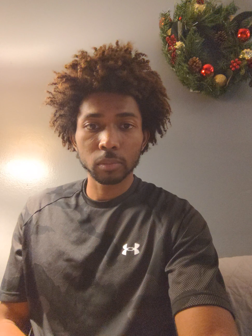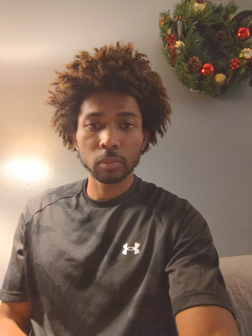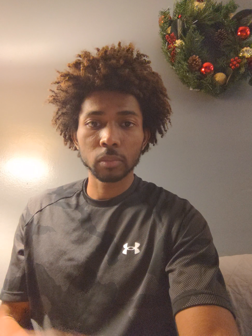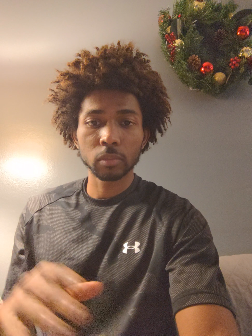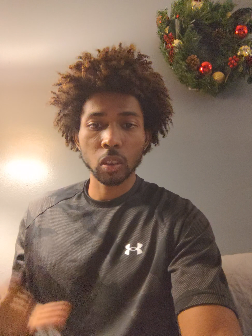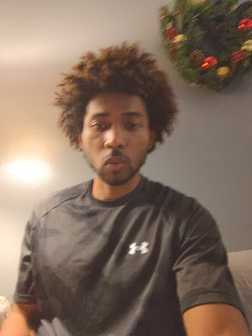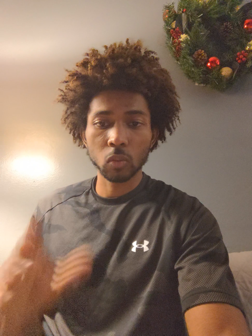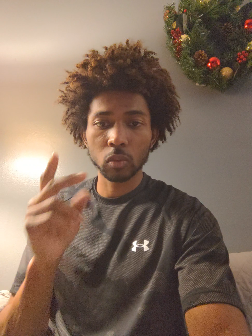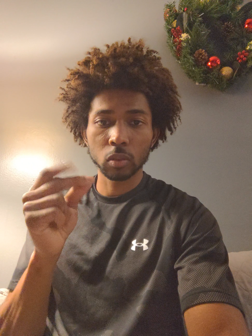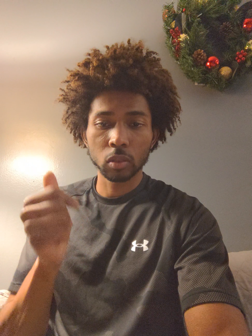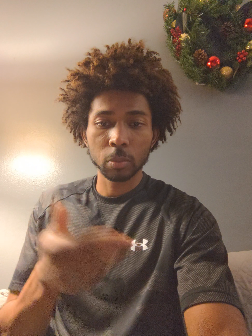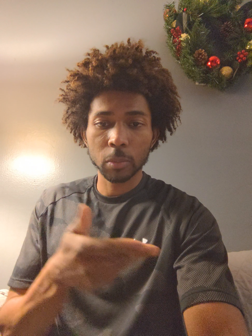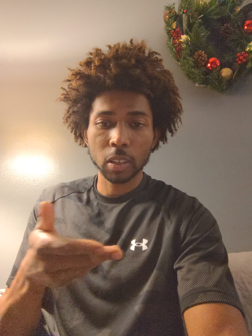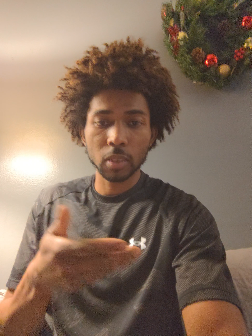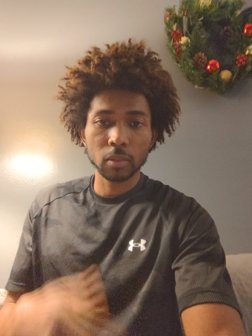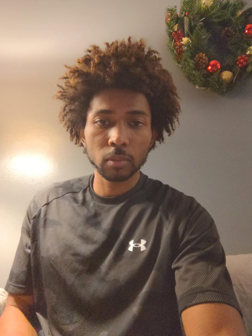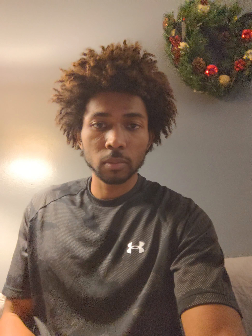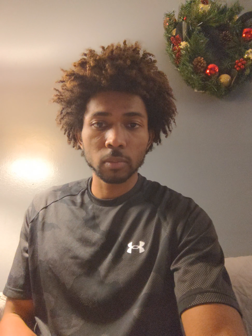puppy